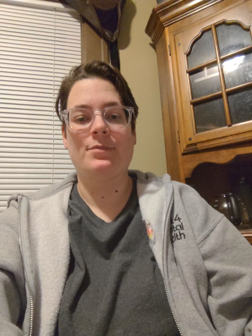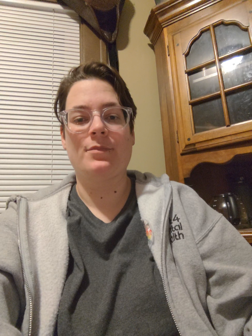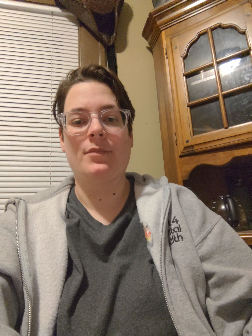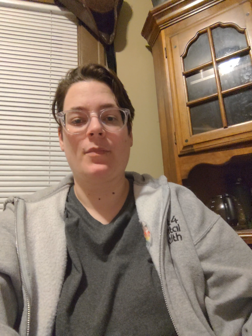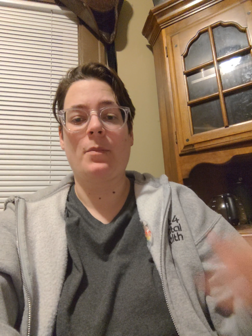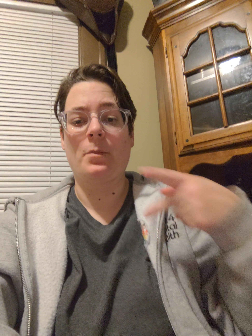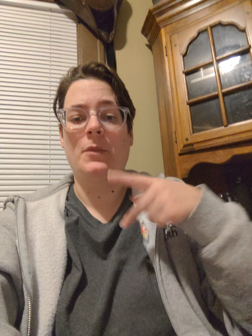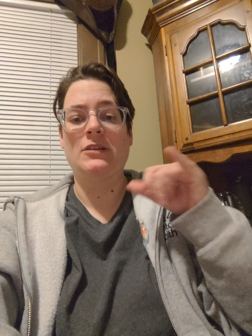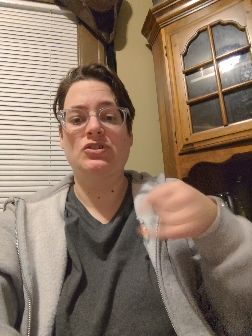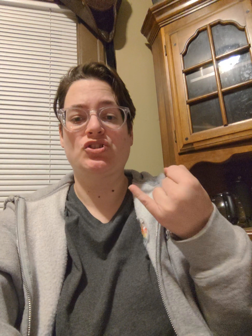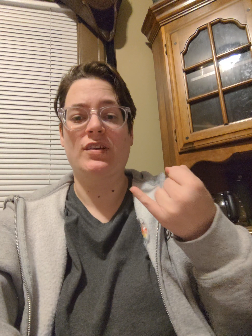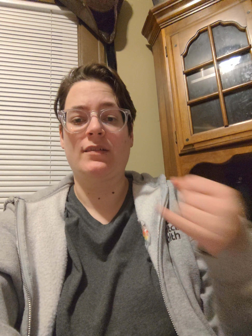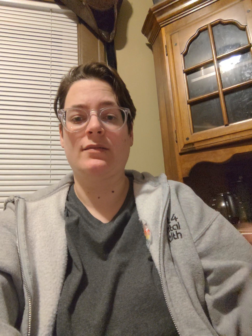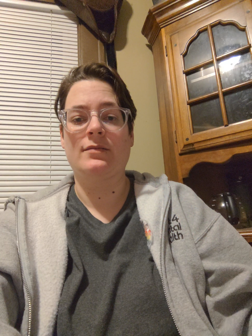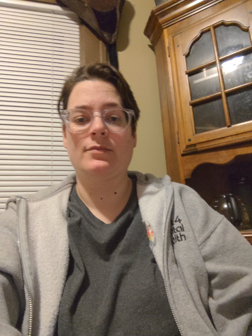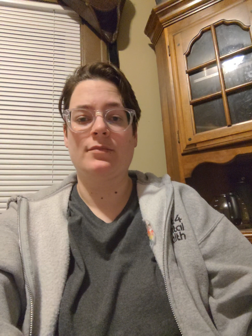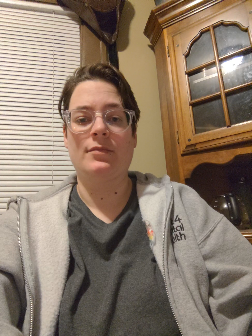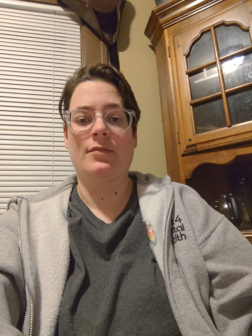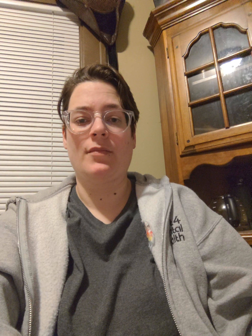pajamas